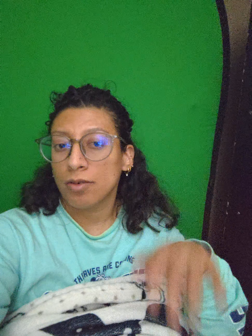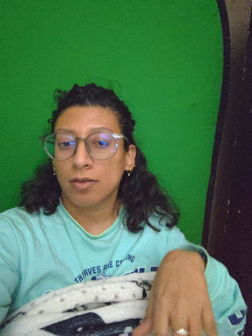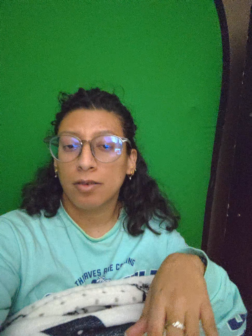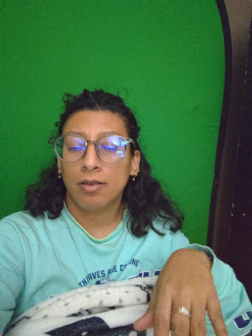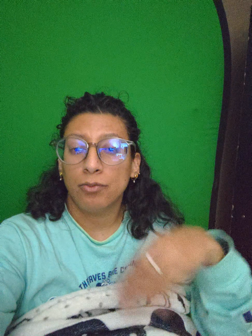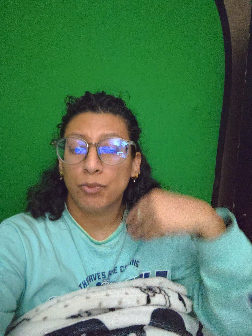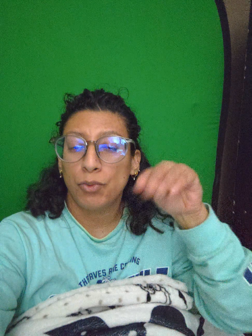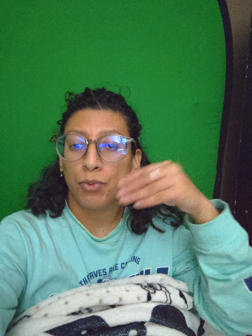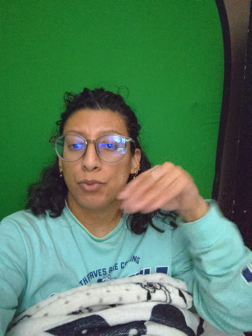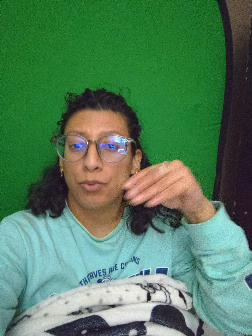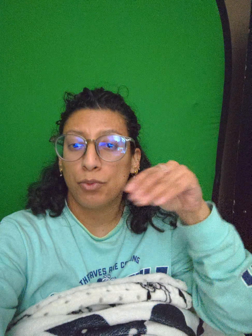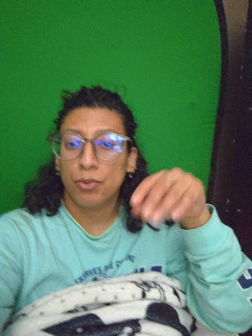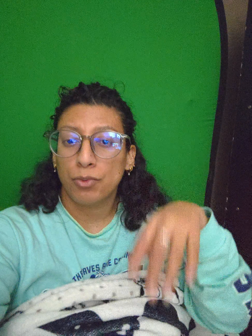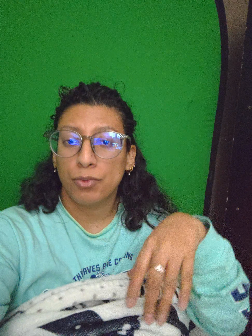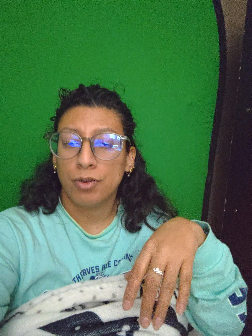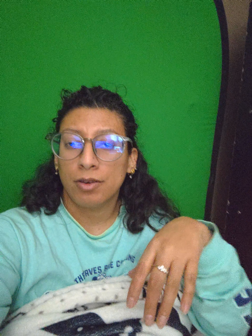store